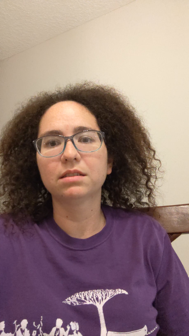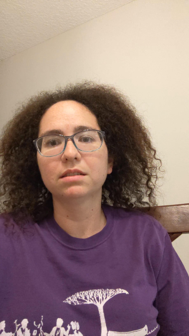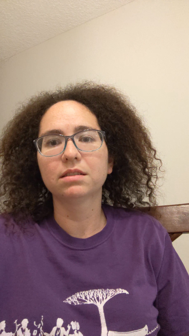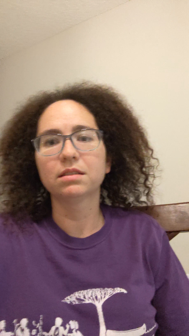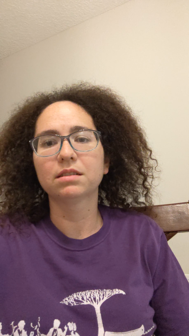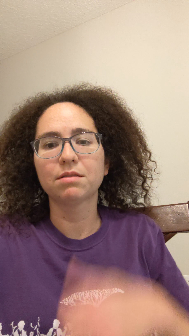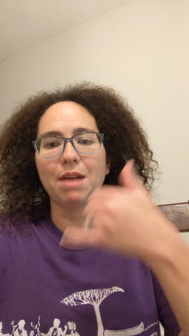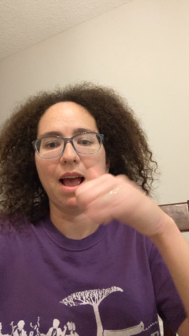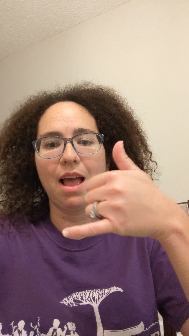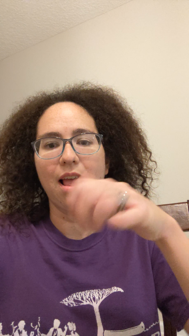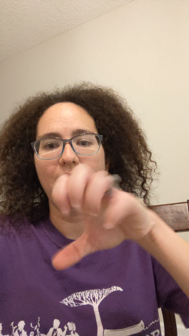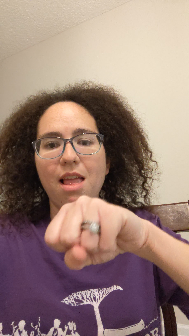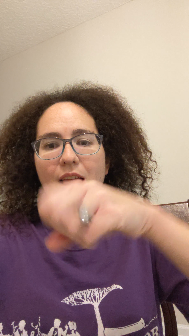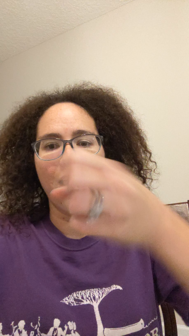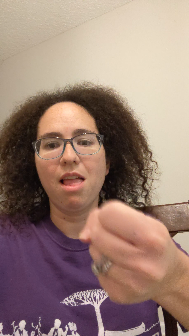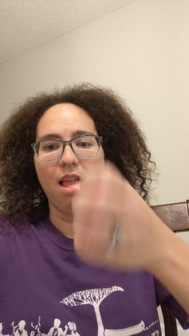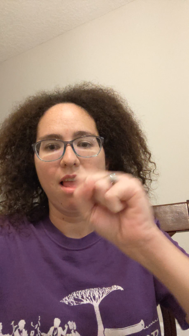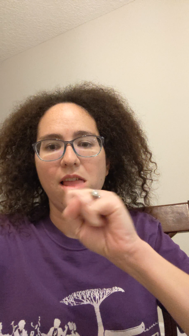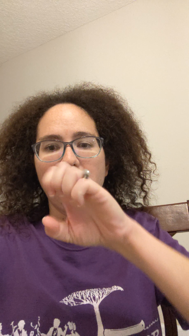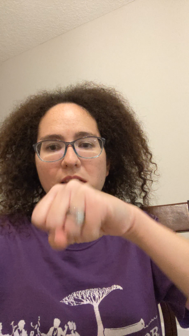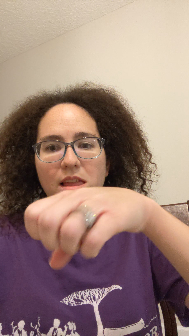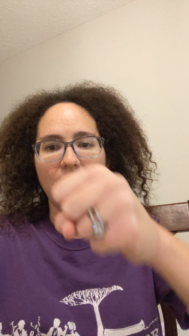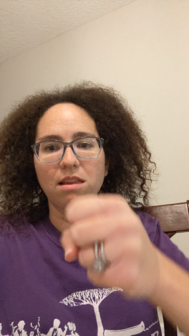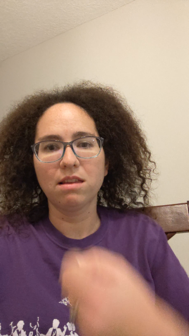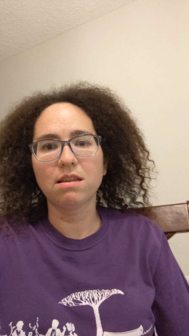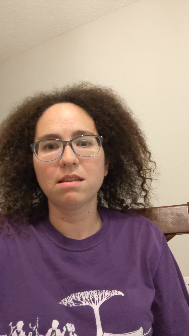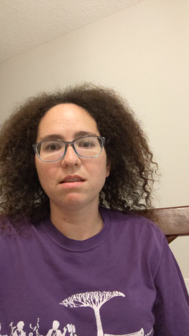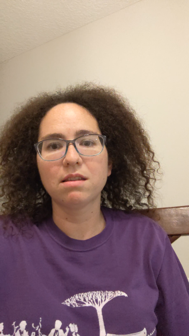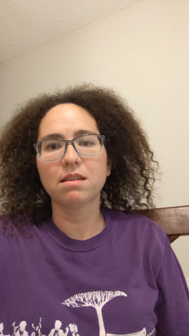play dough